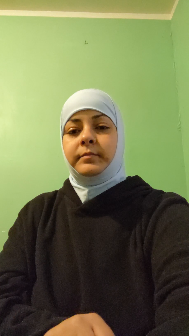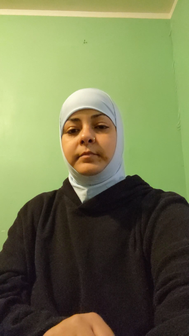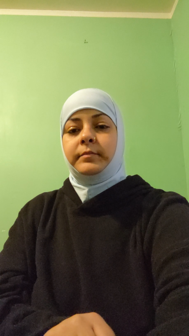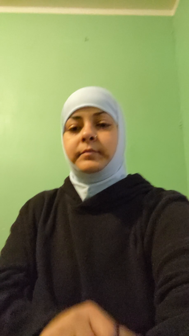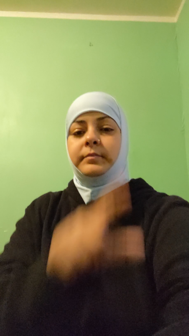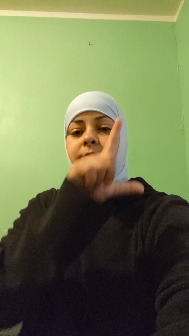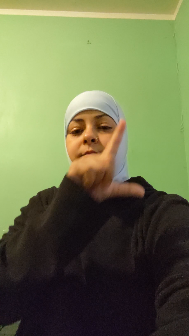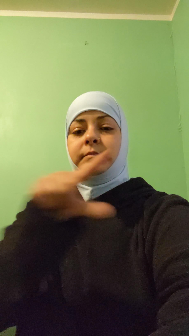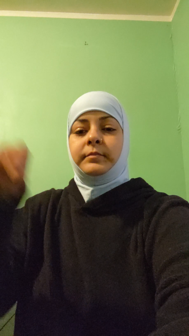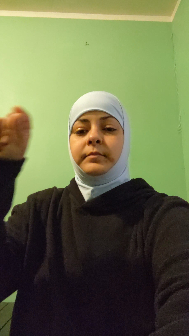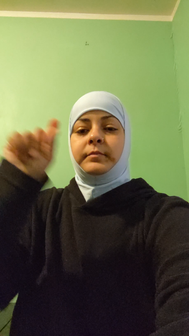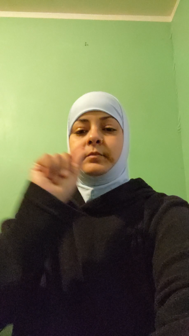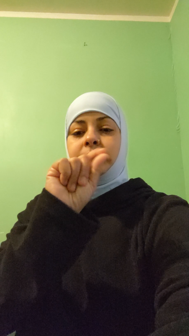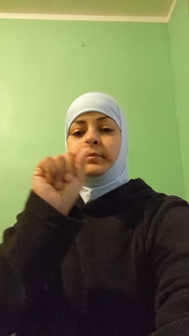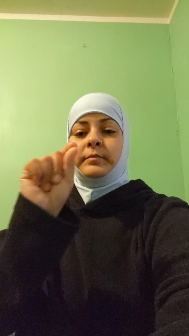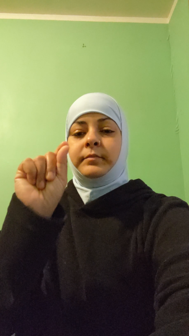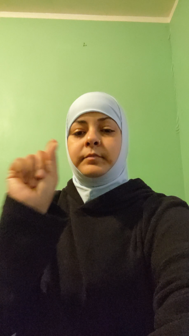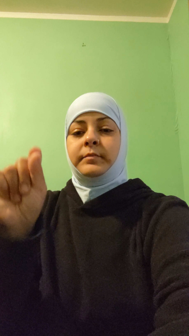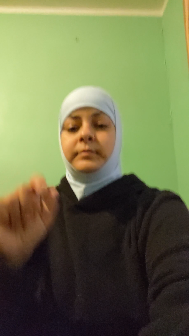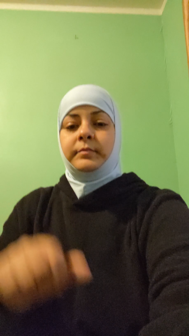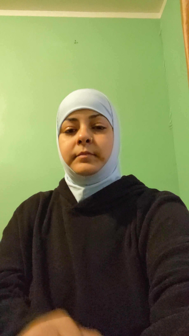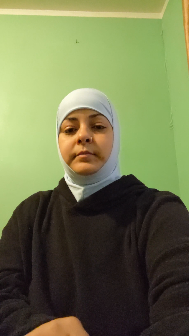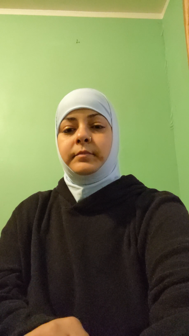peas